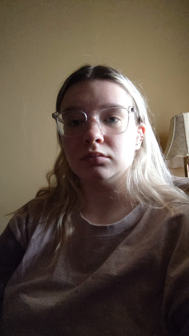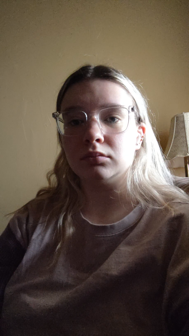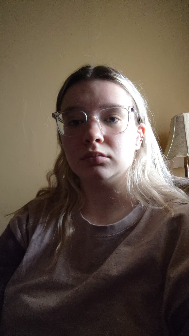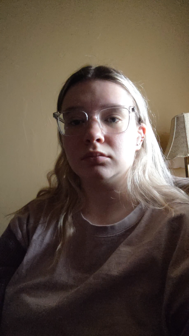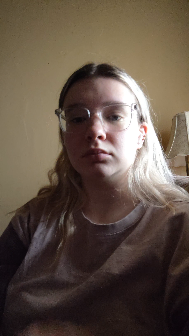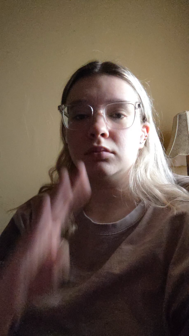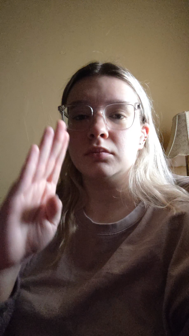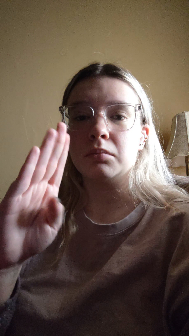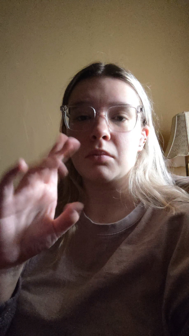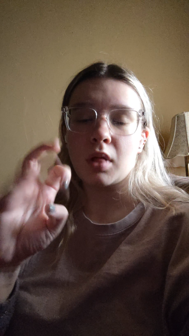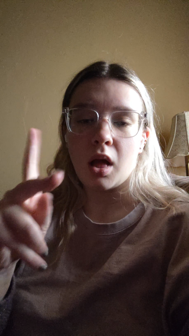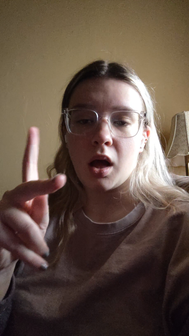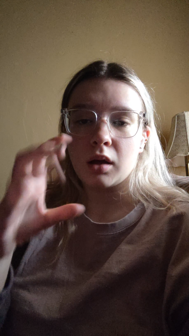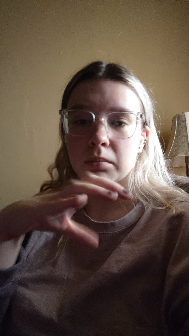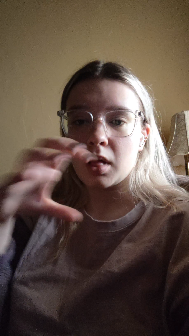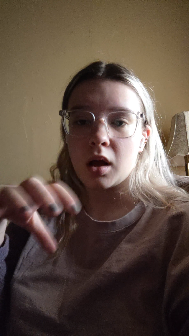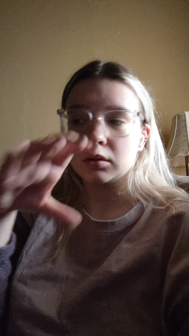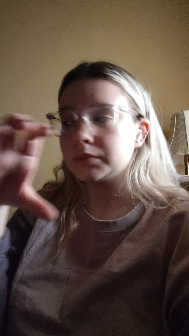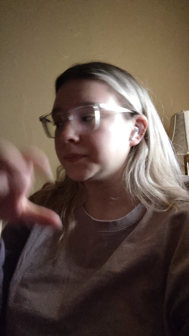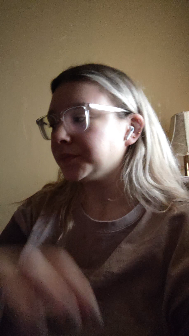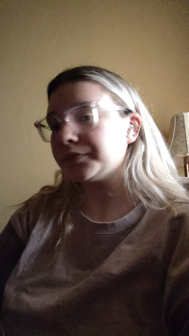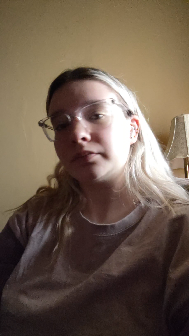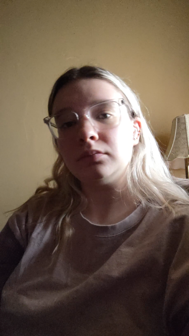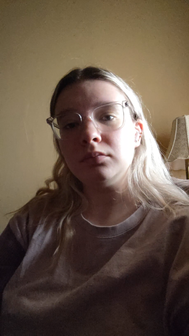block